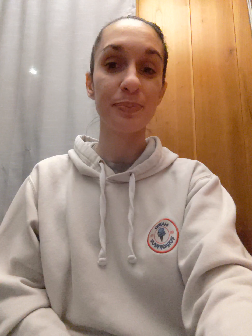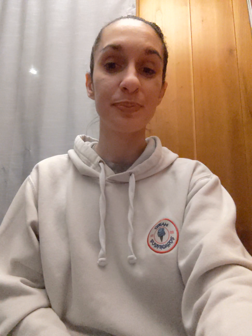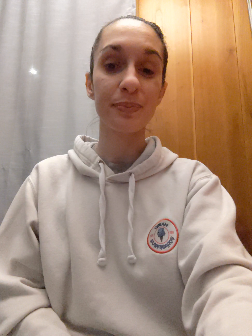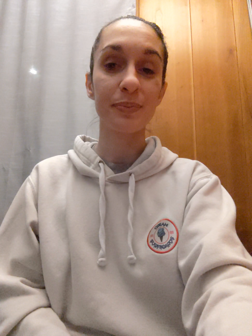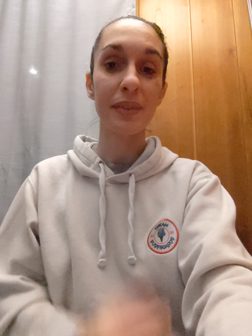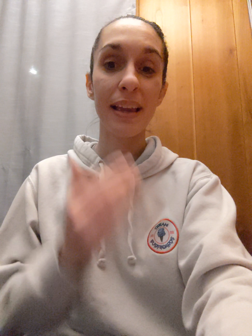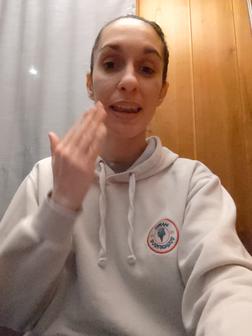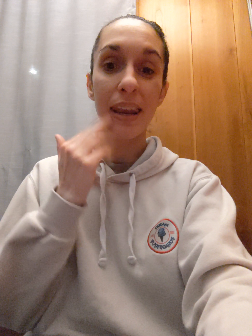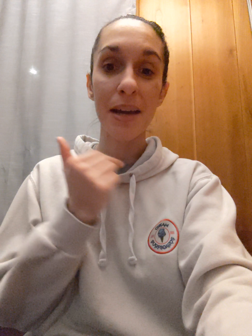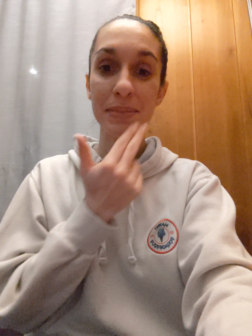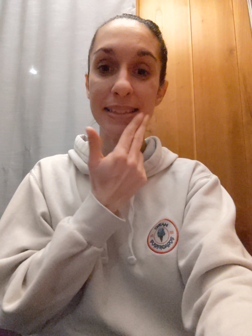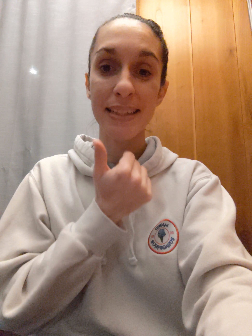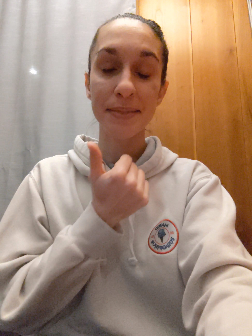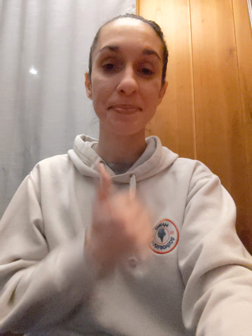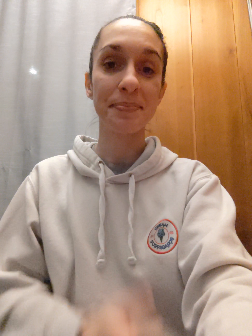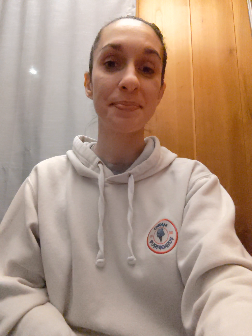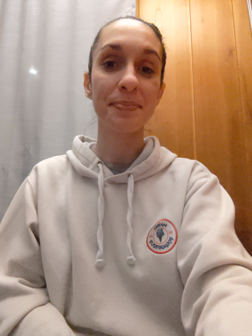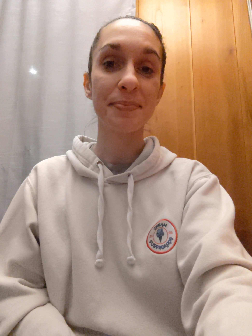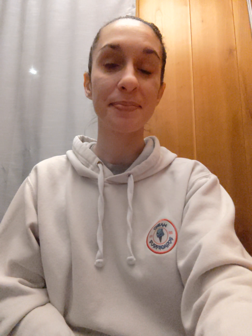napkin